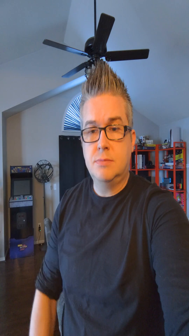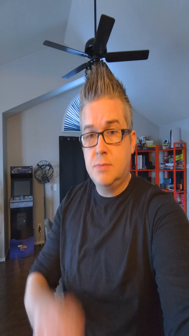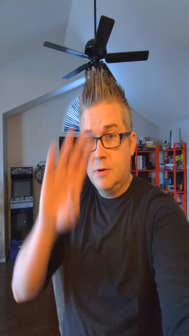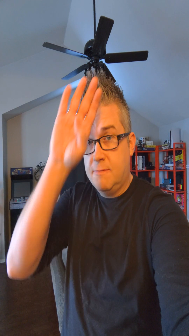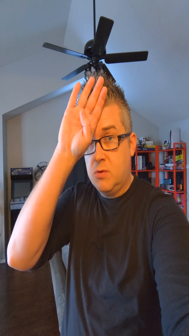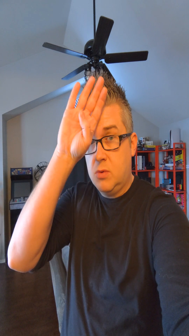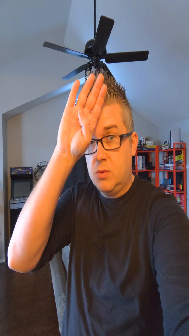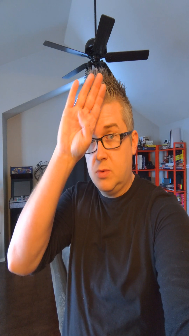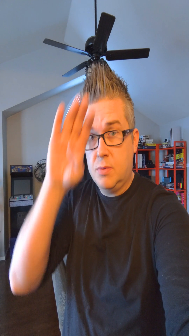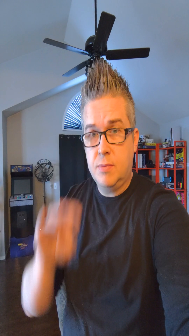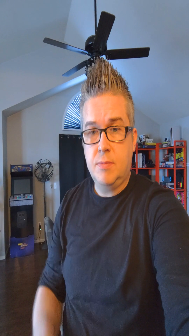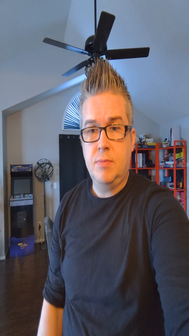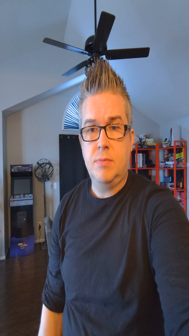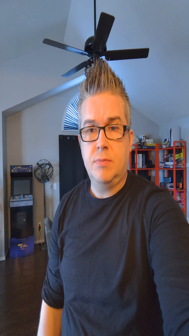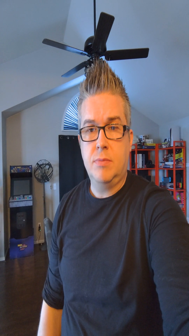fireman